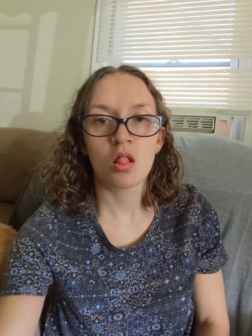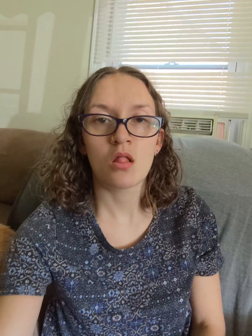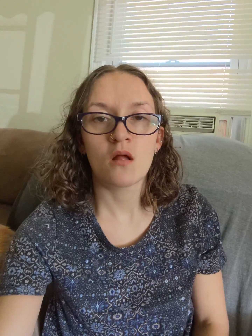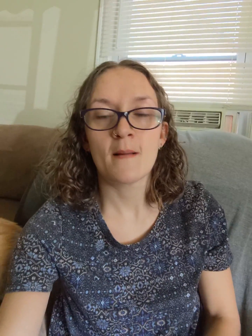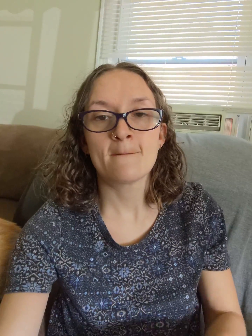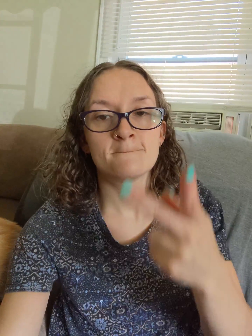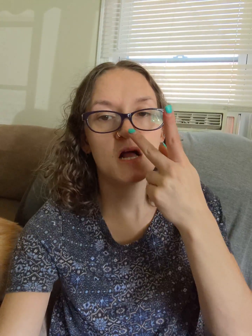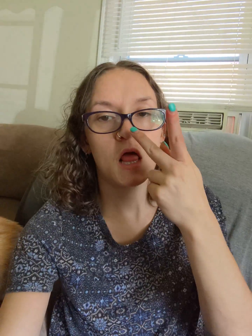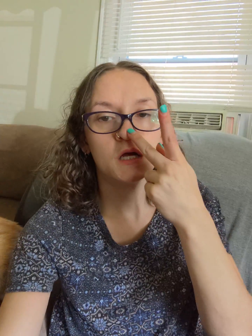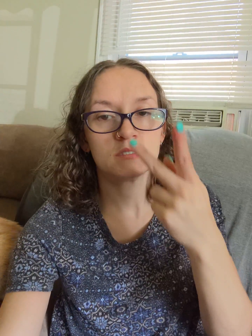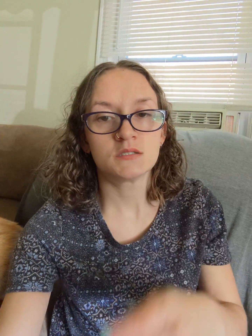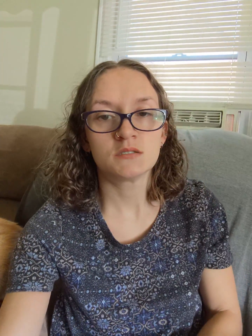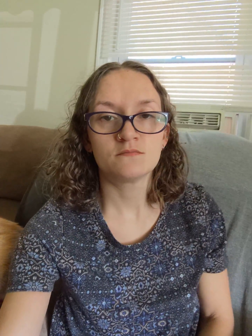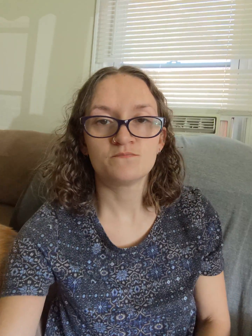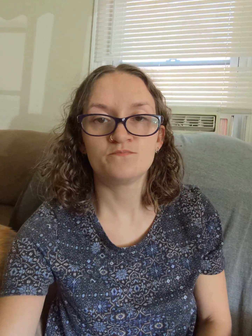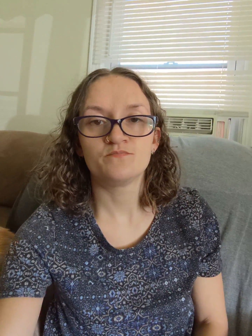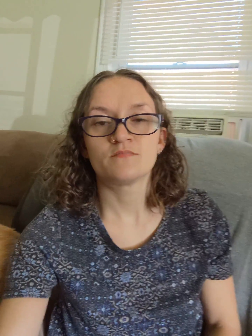penis